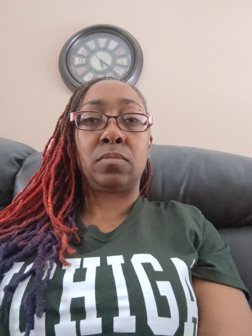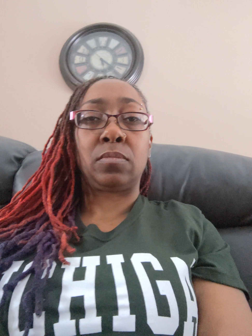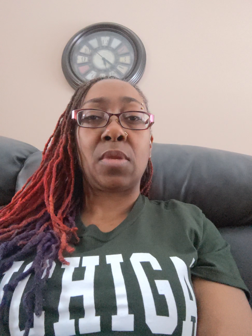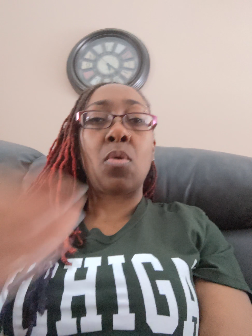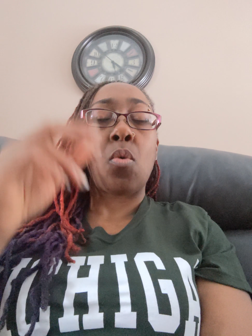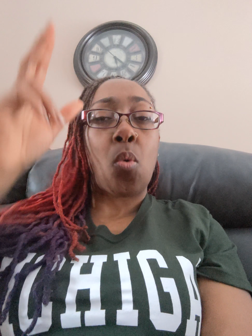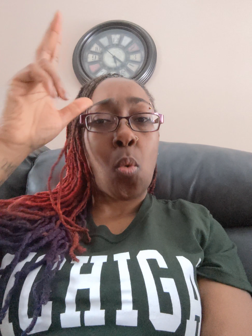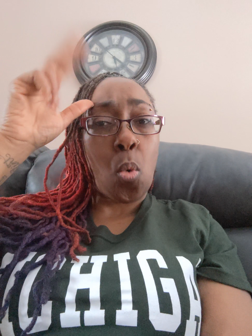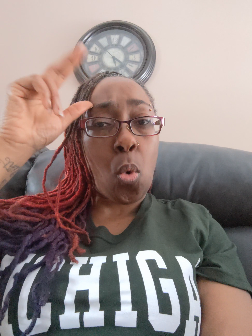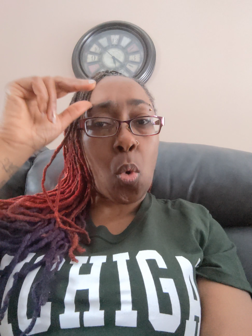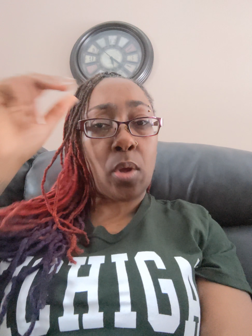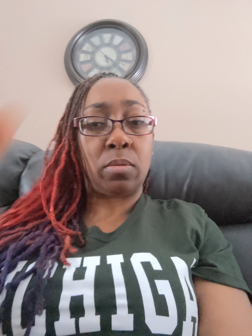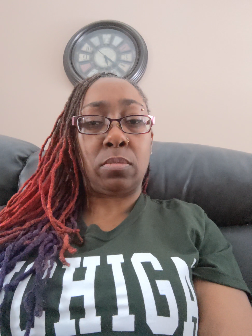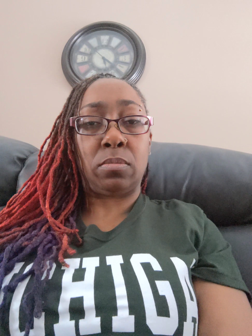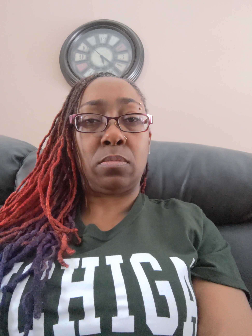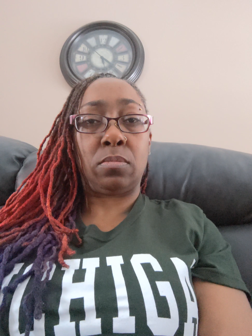horse